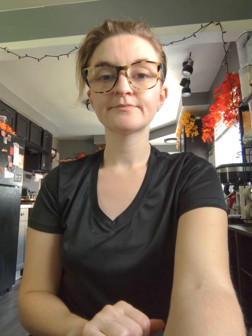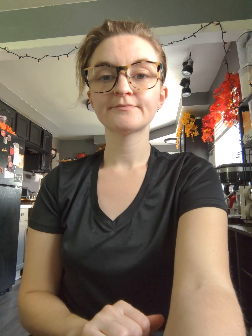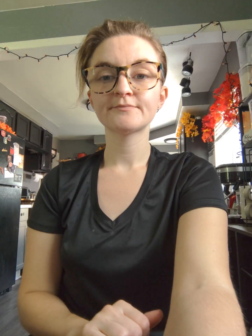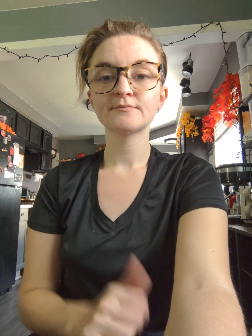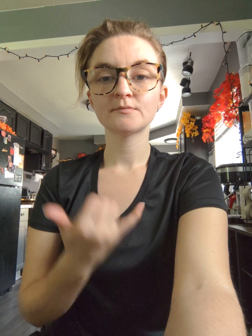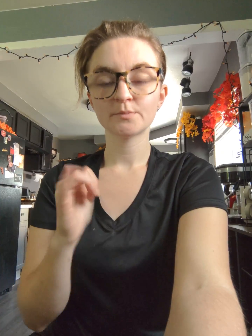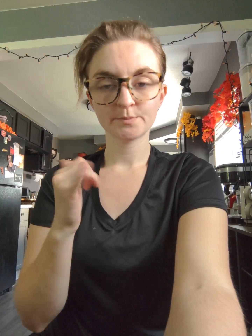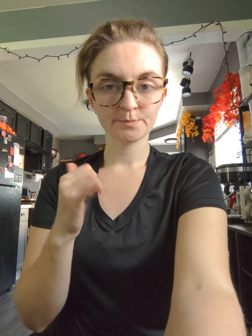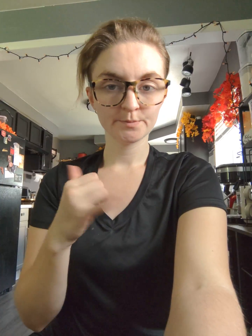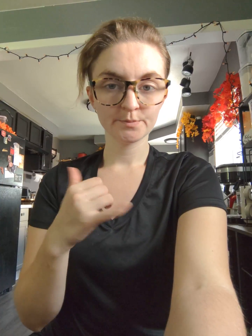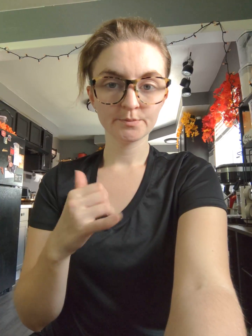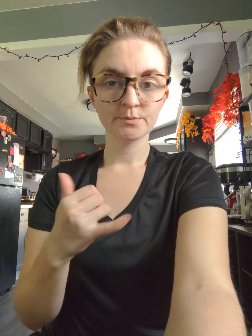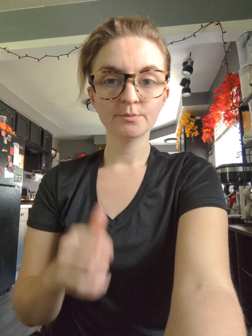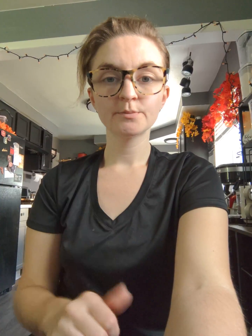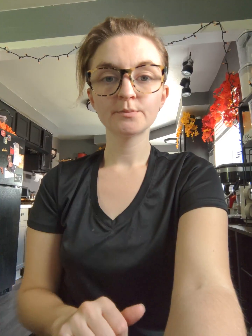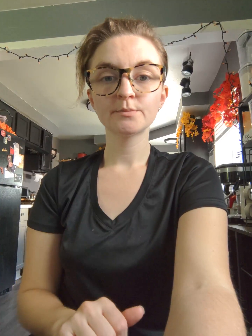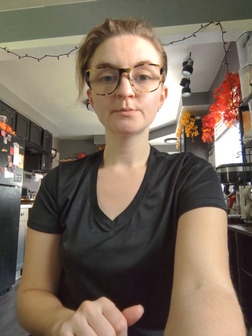party